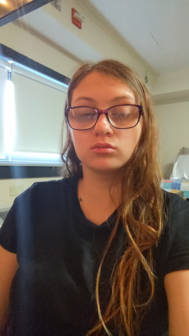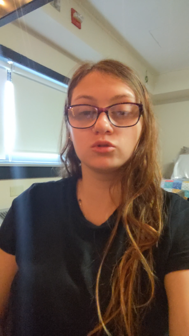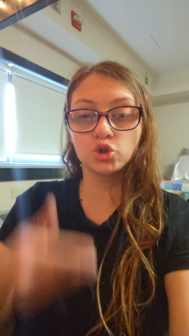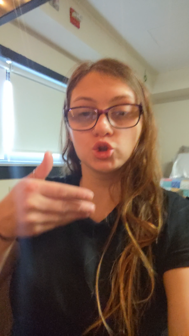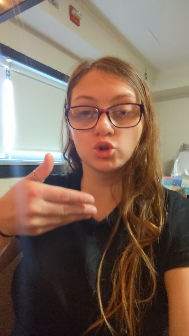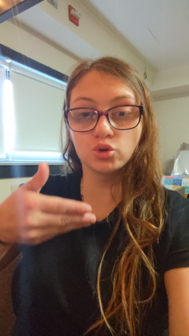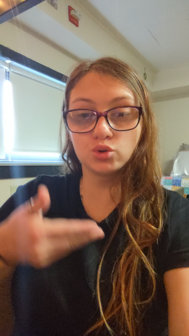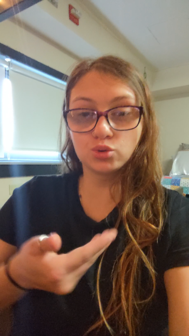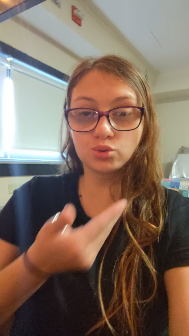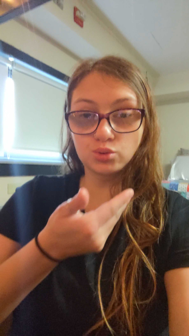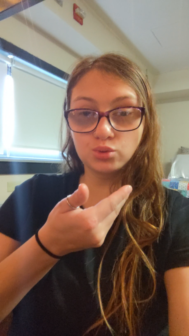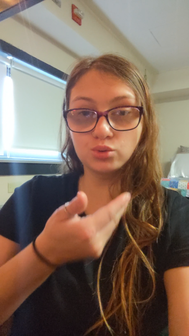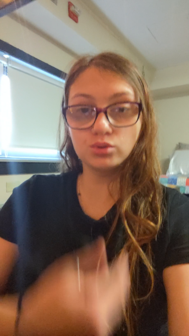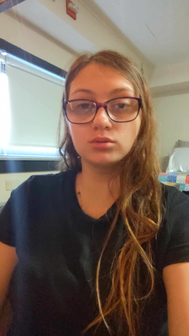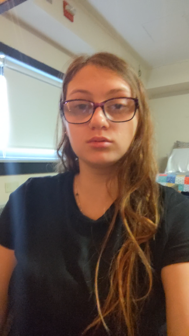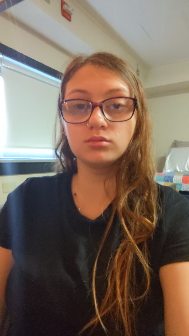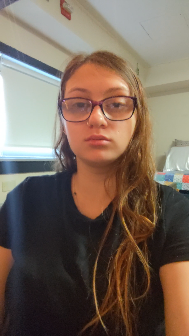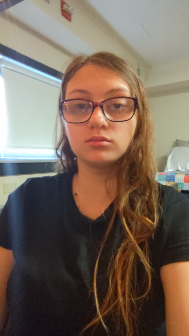new